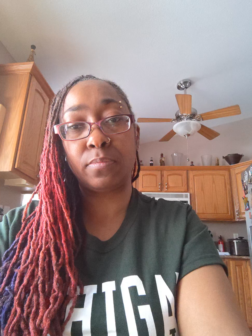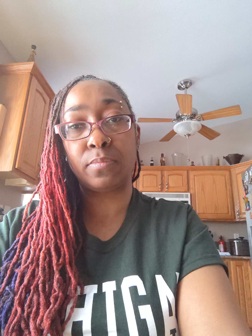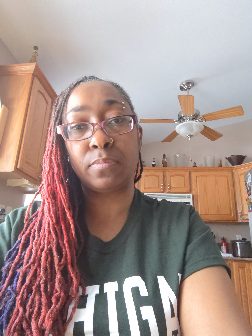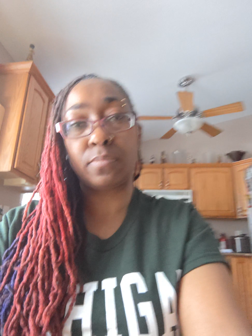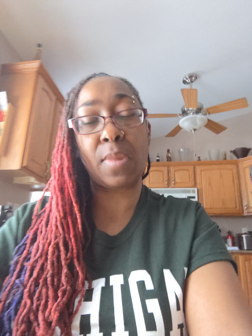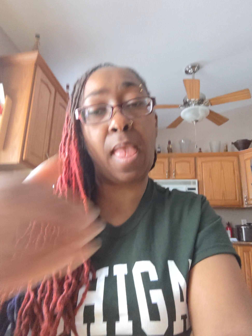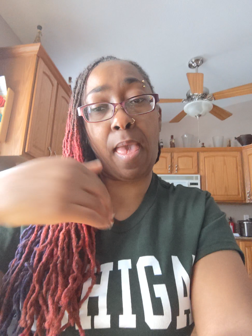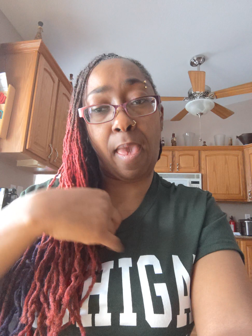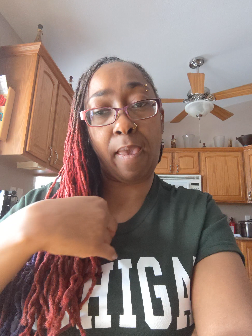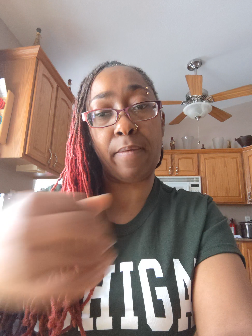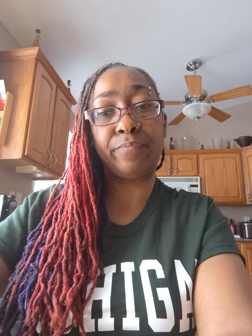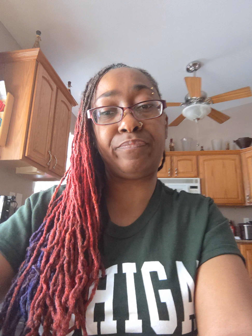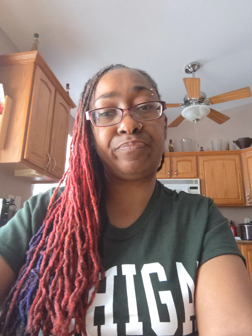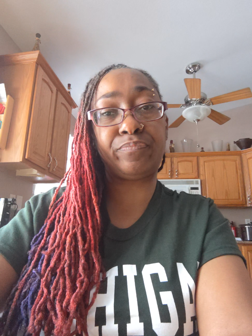have